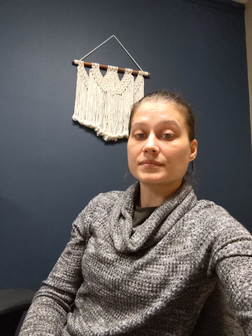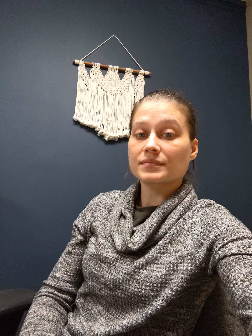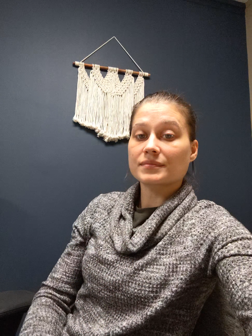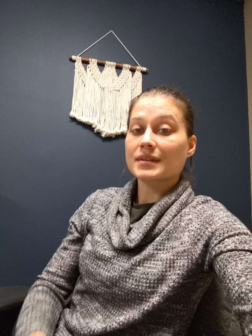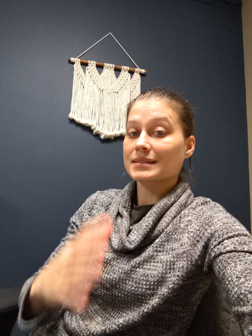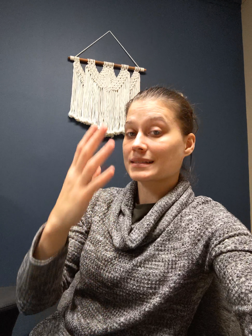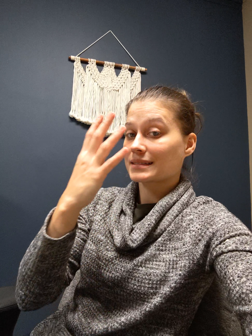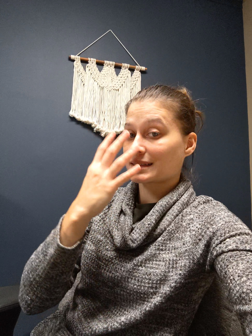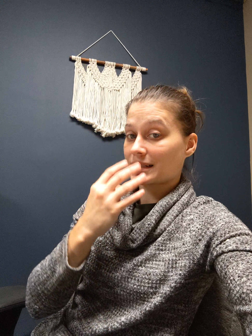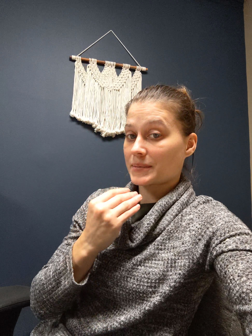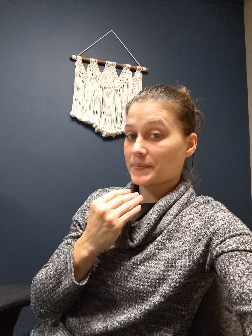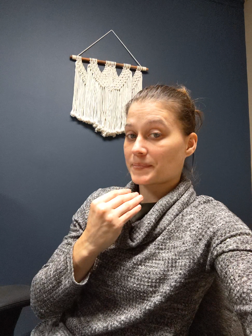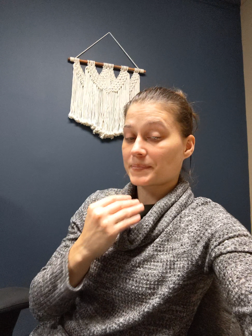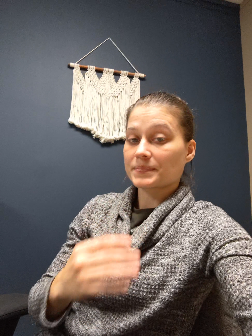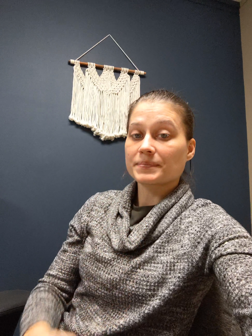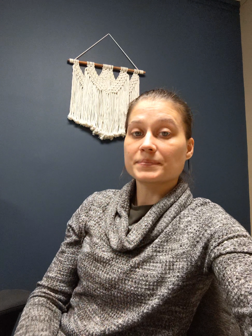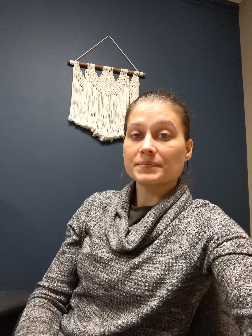sleep